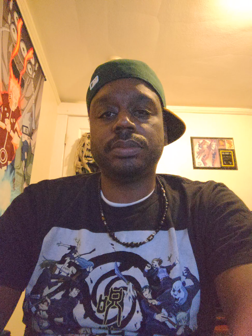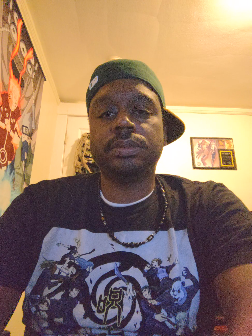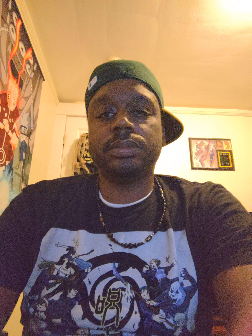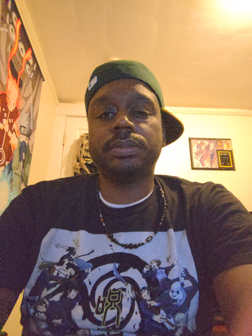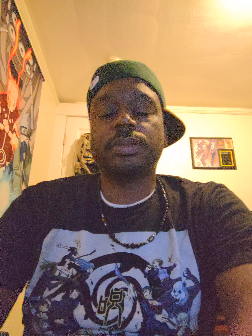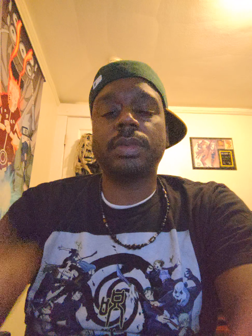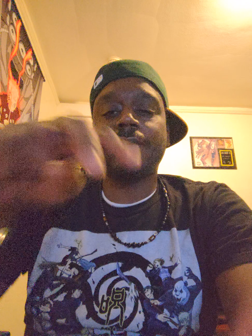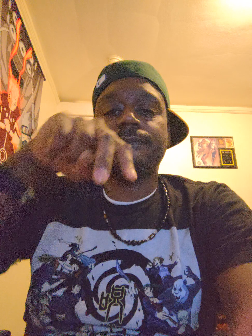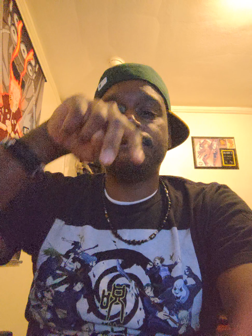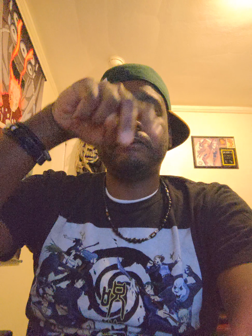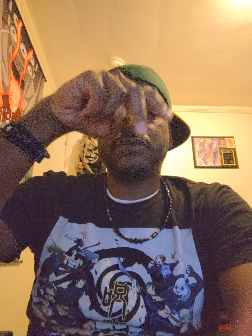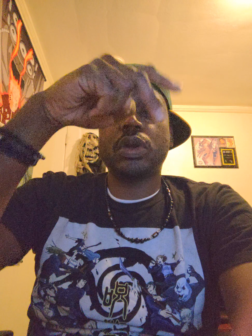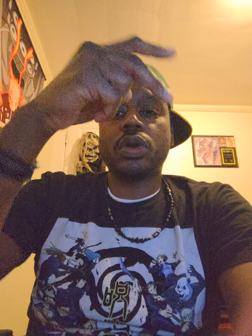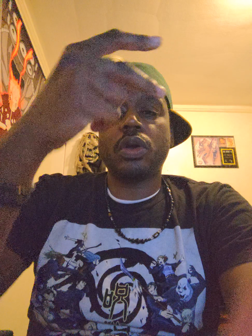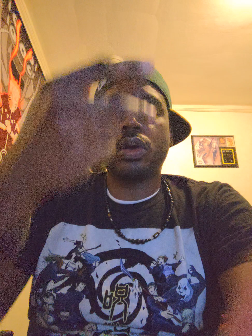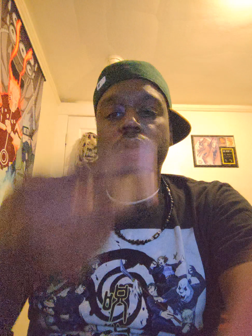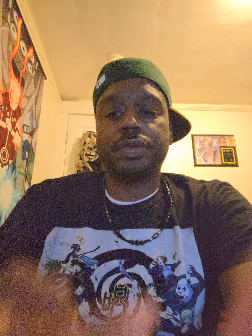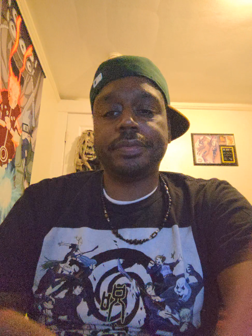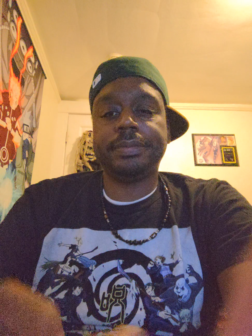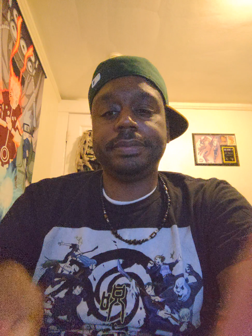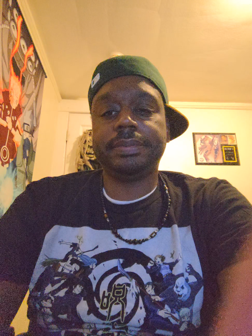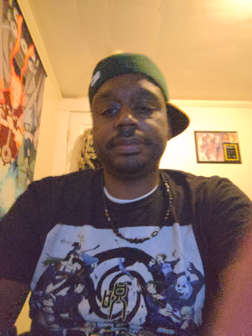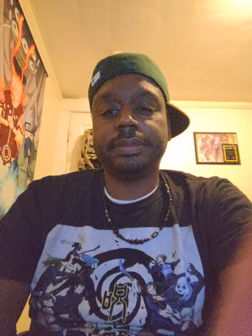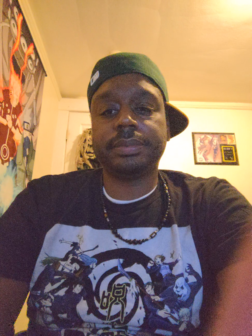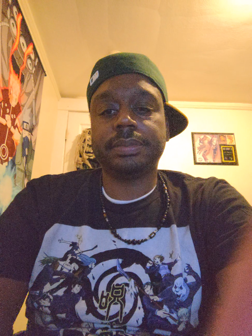fall